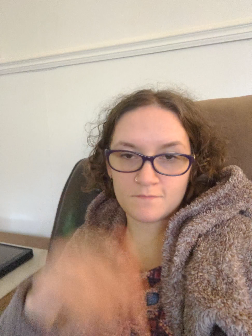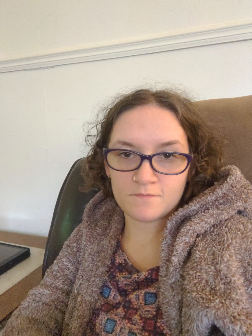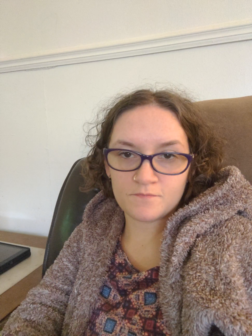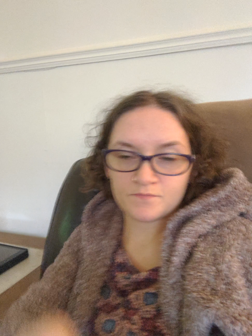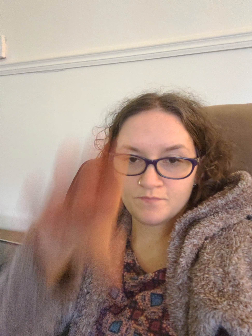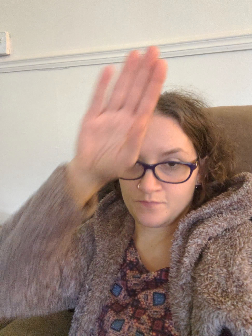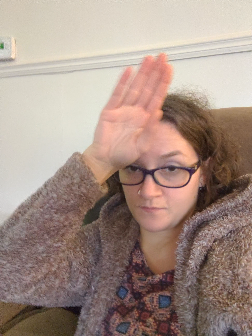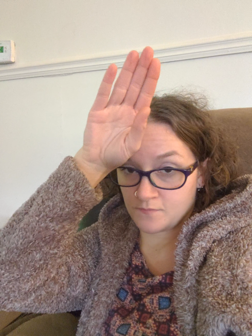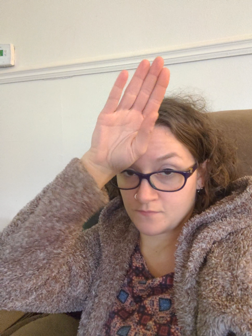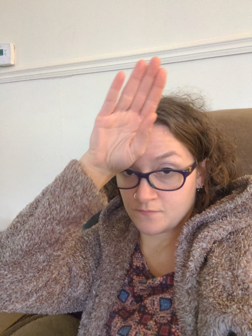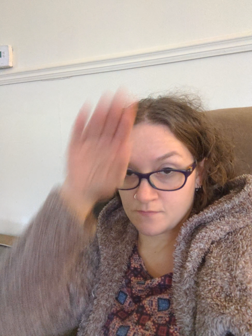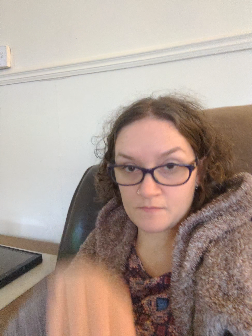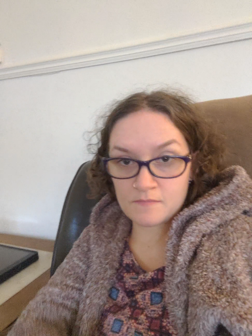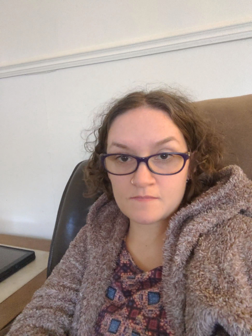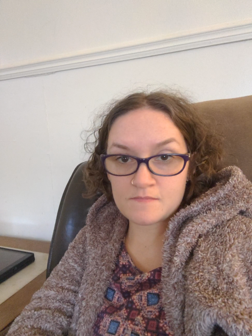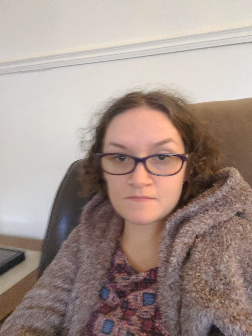fireman